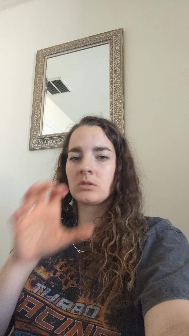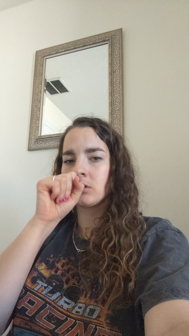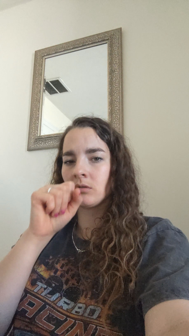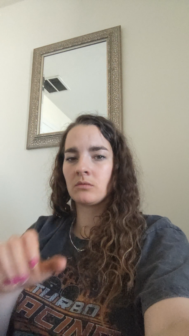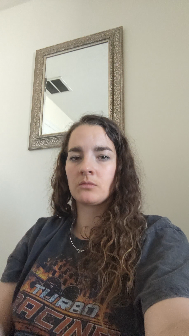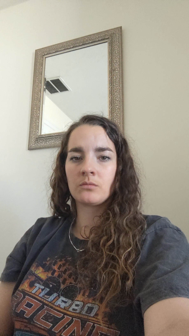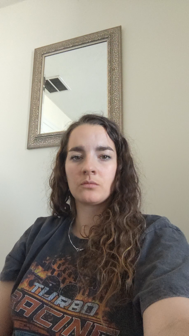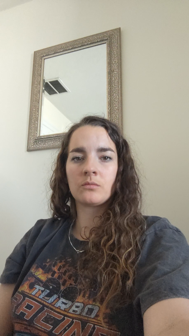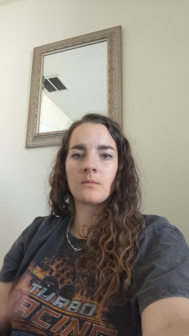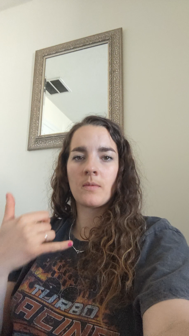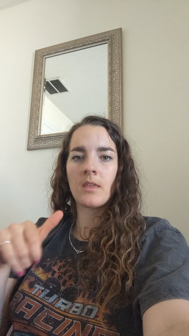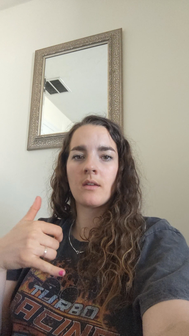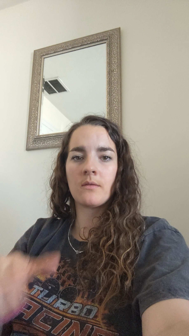play